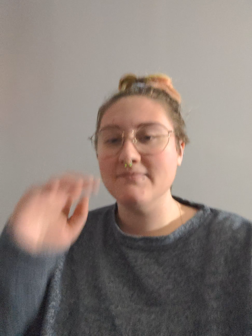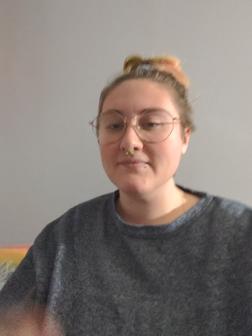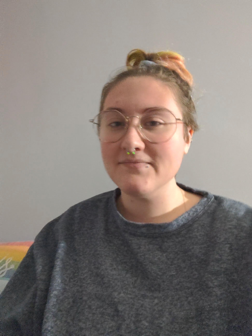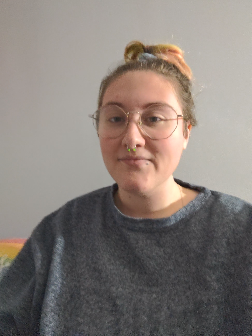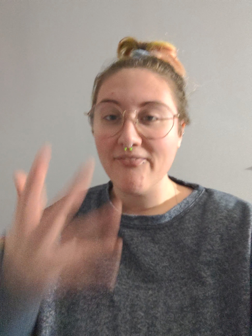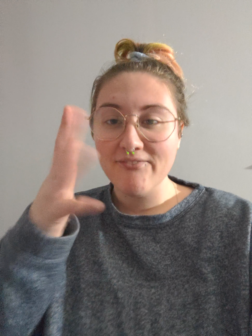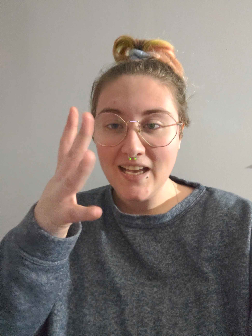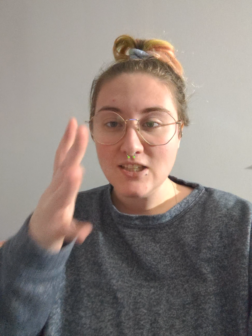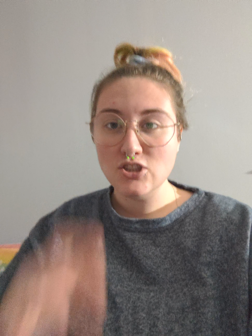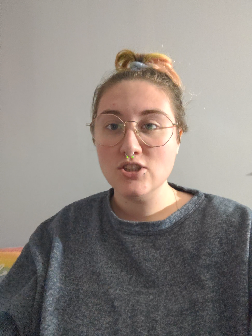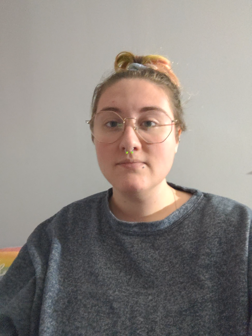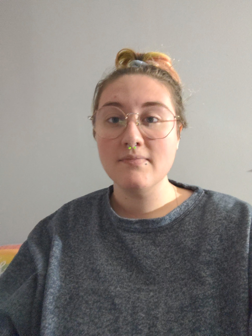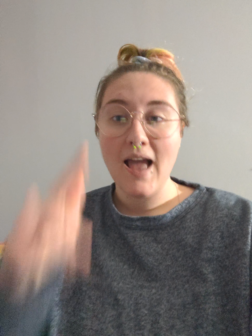finish